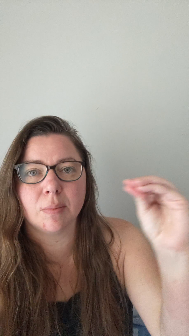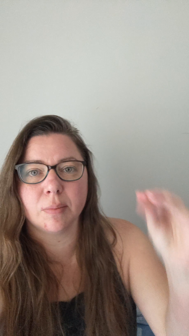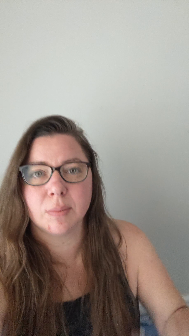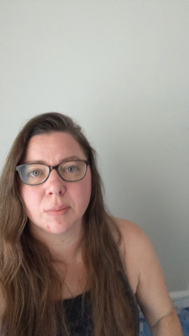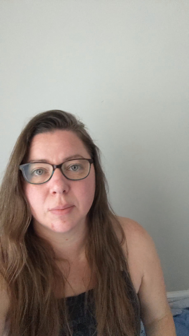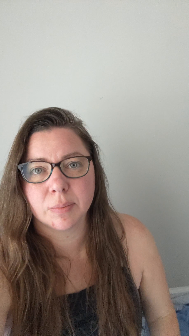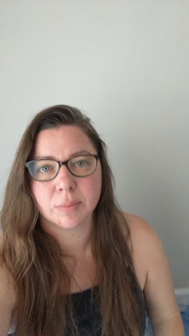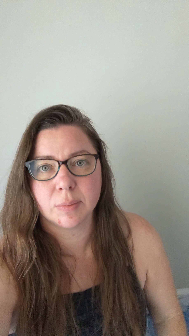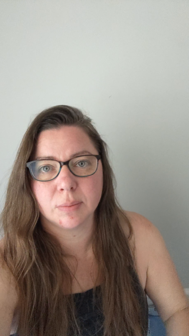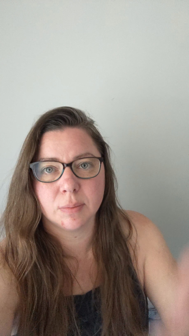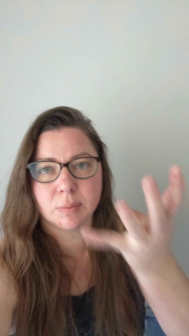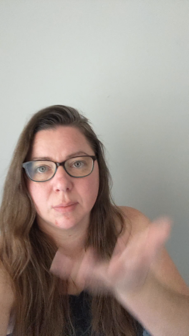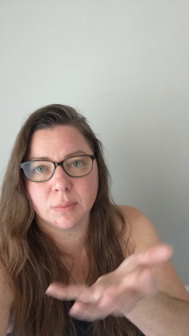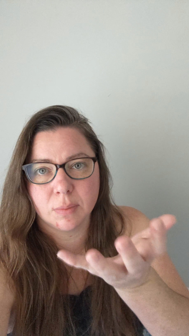heavy